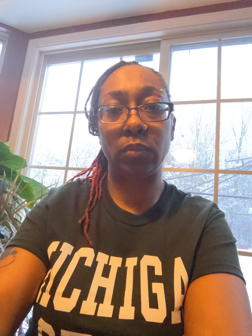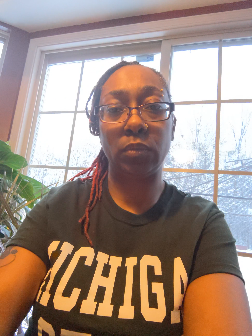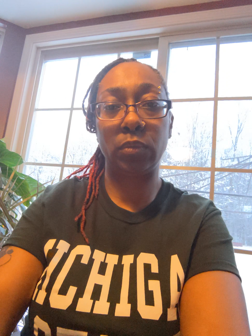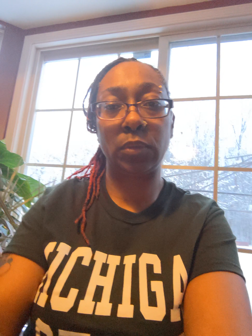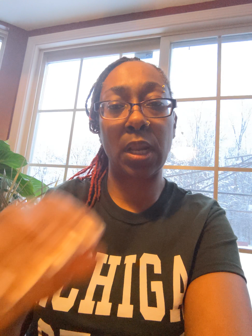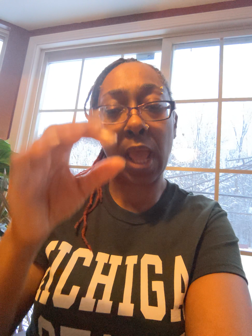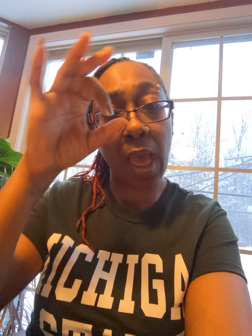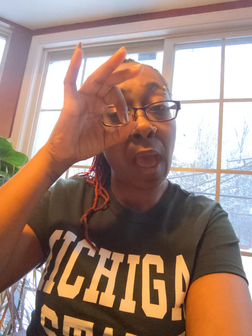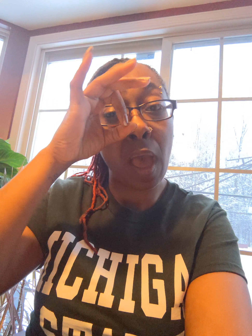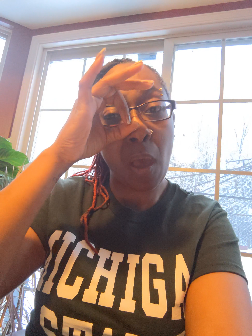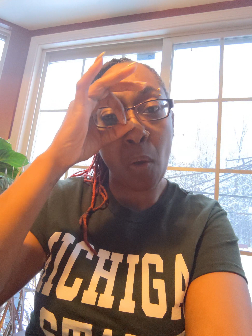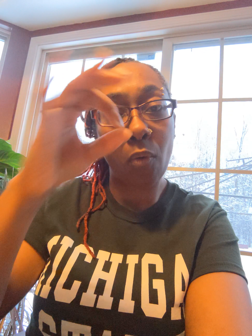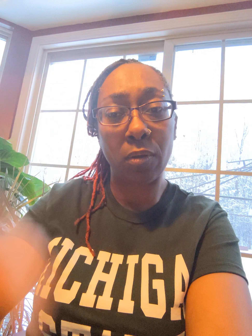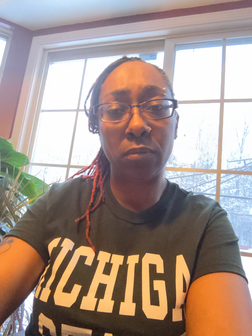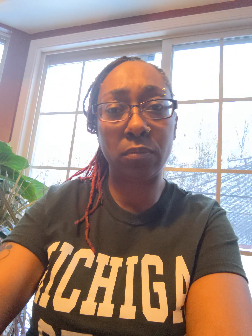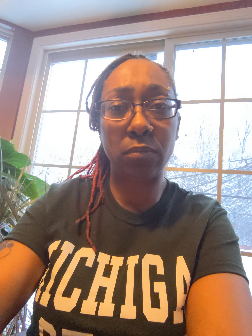owl